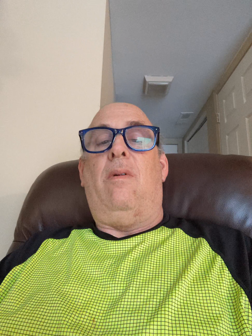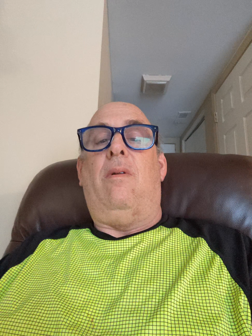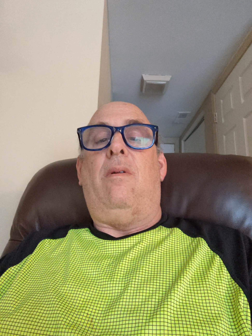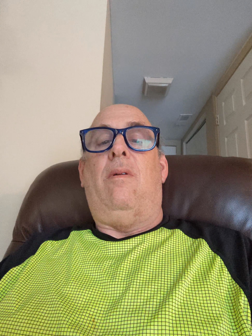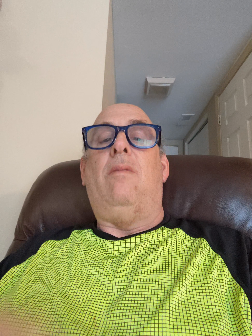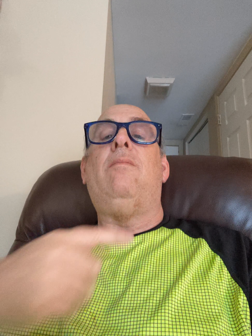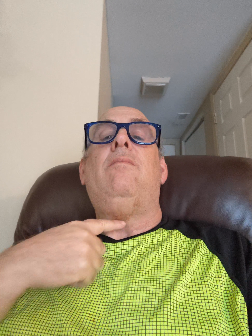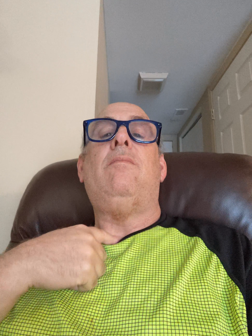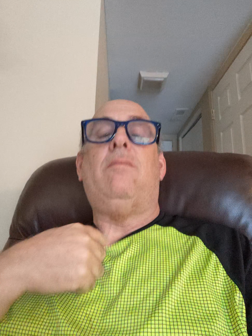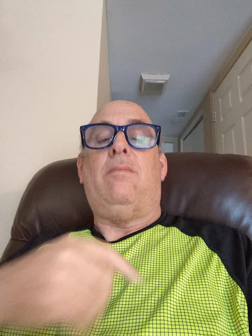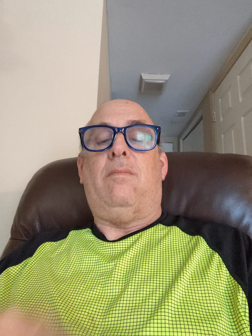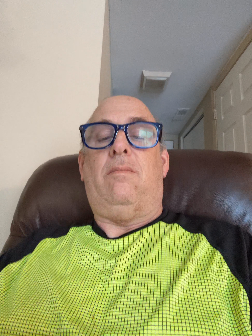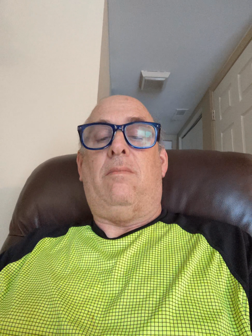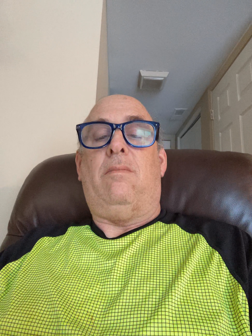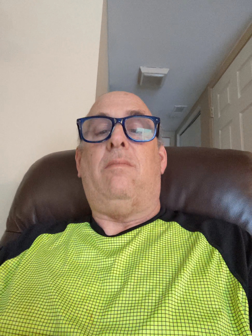thirsty